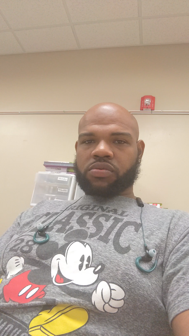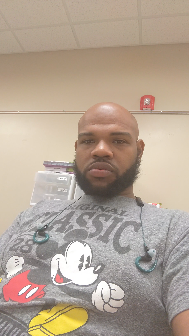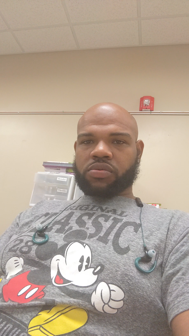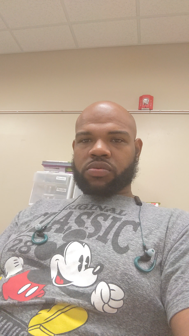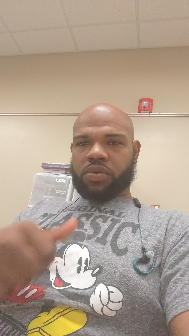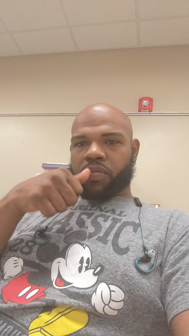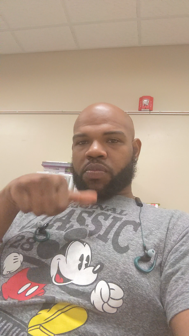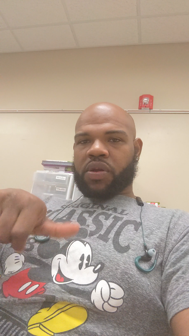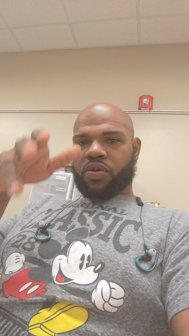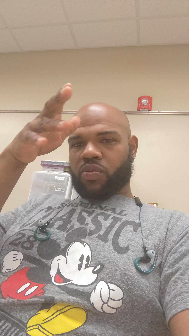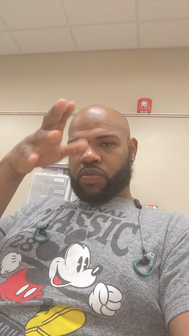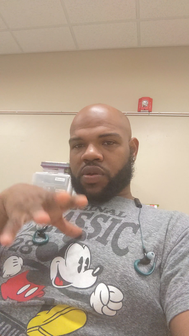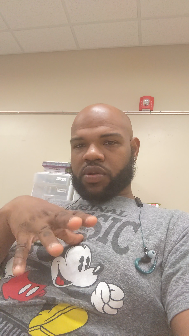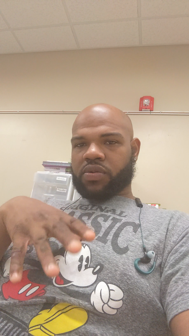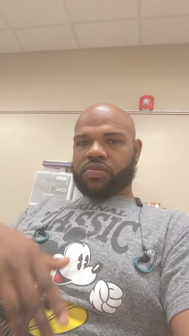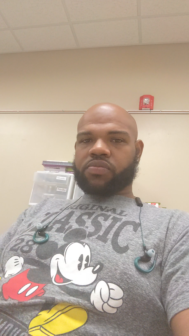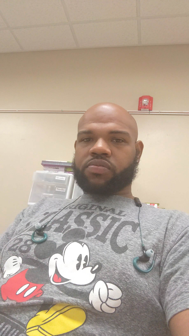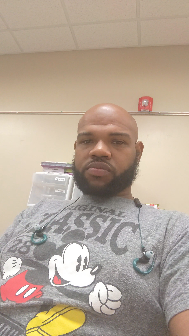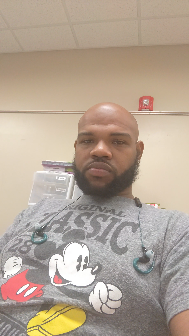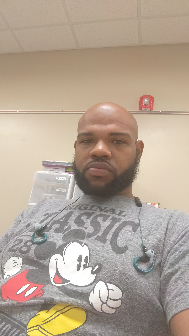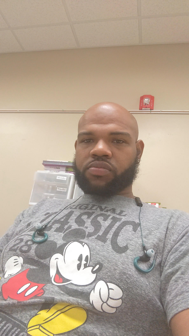mailman